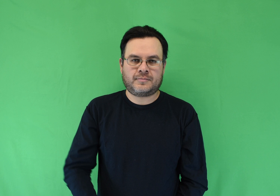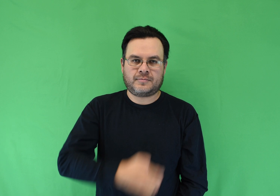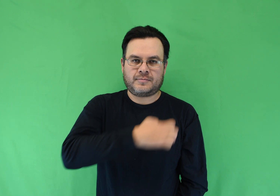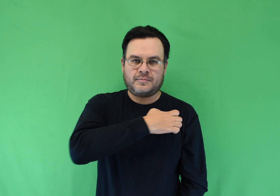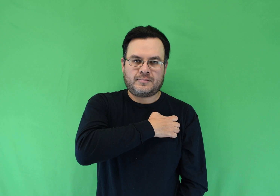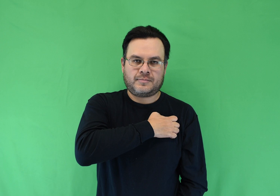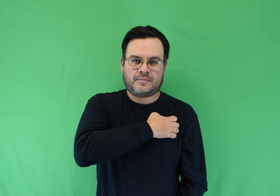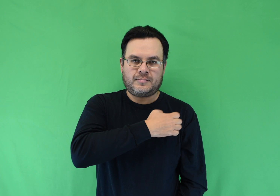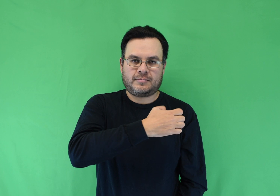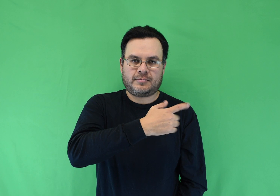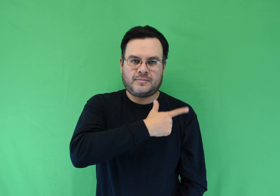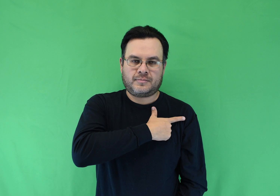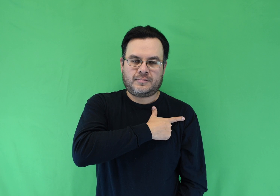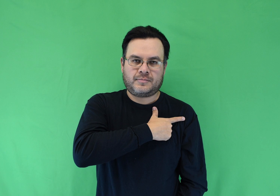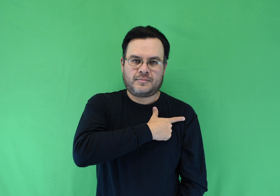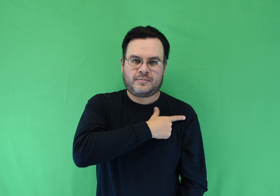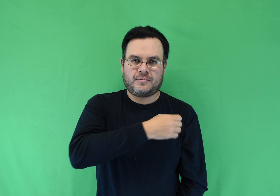español